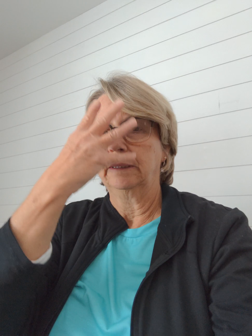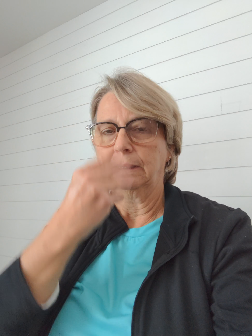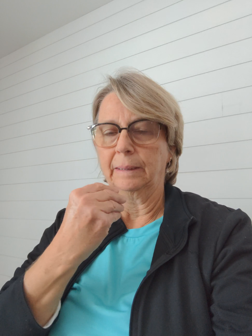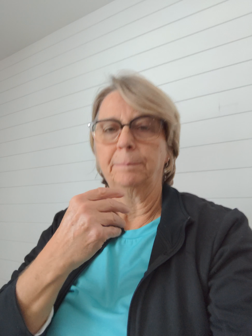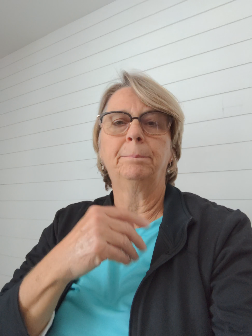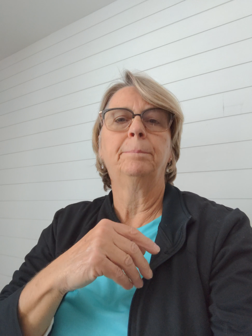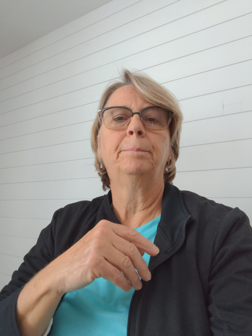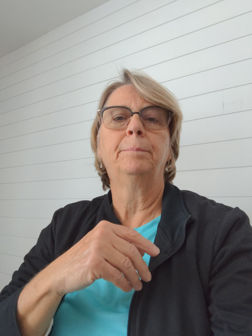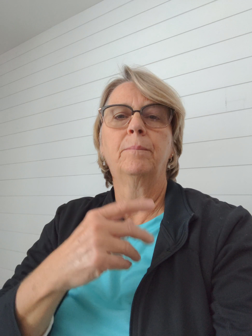sleep